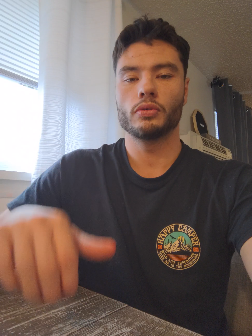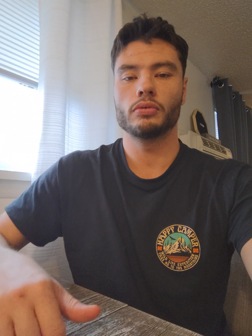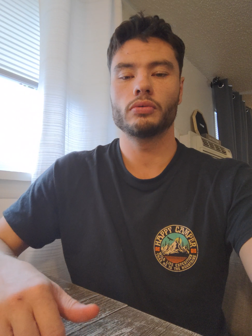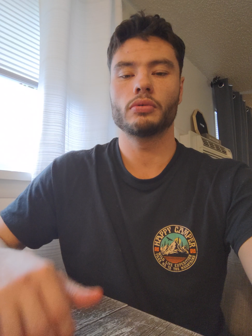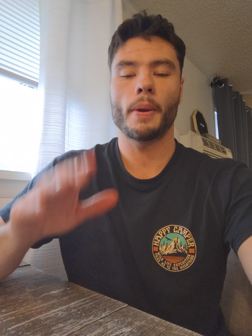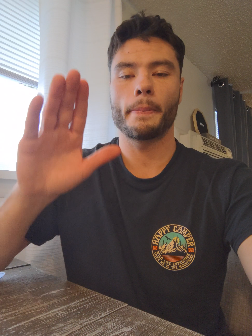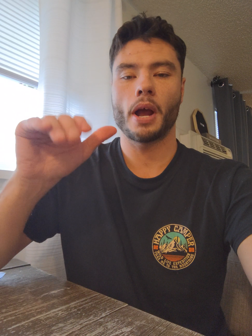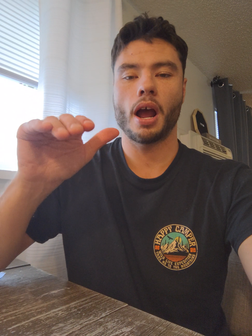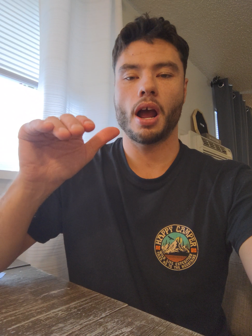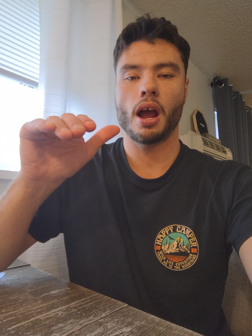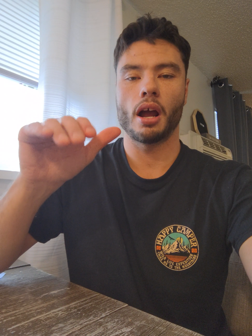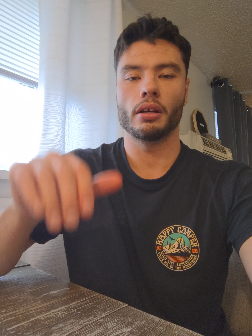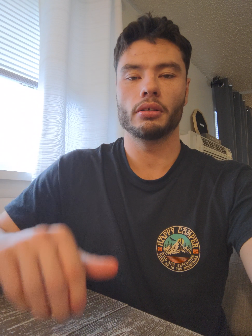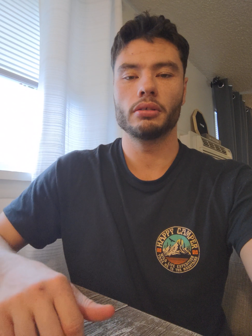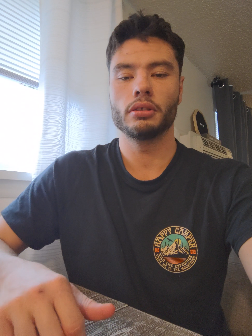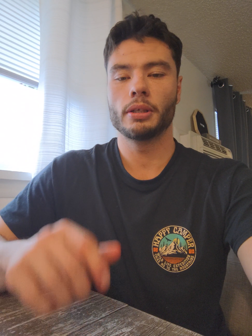bye